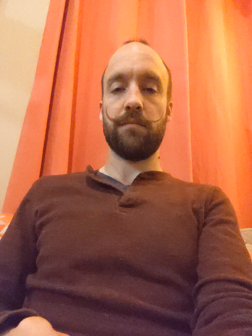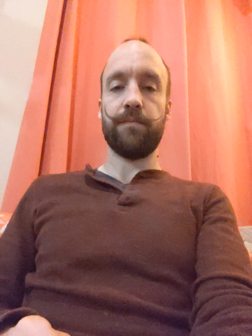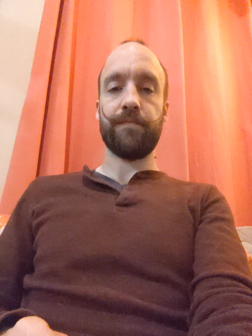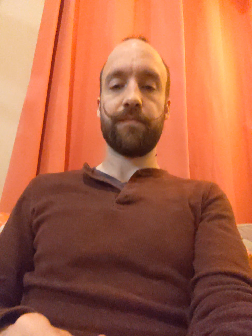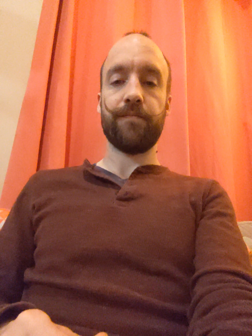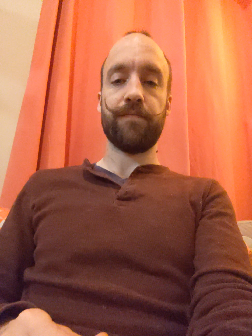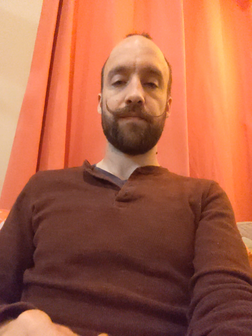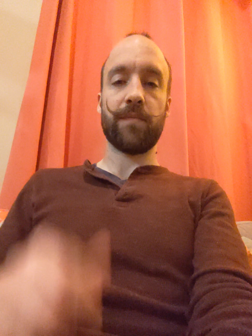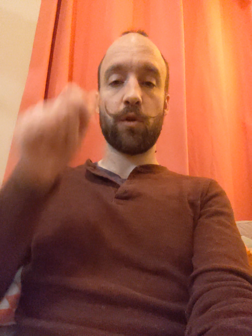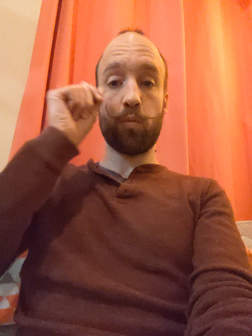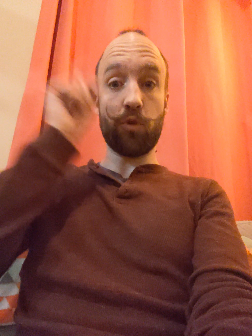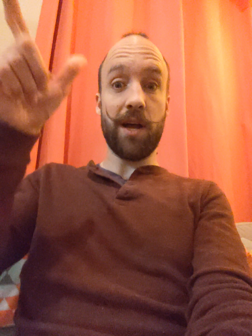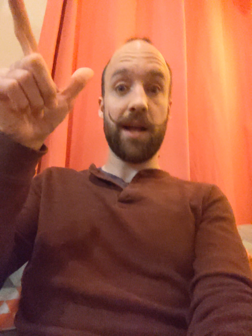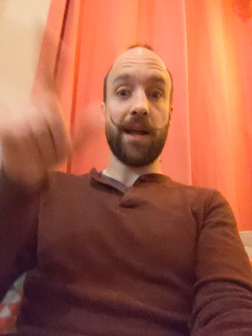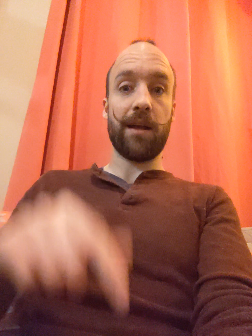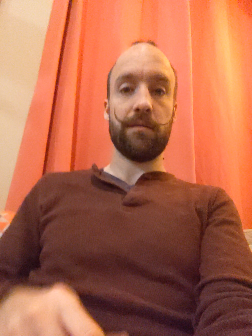wake